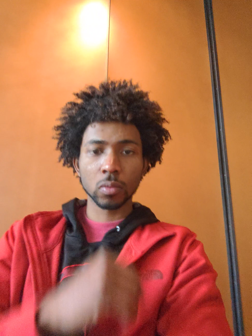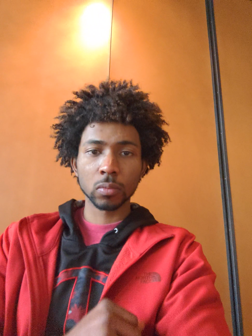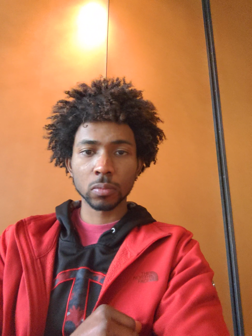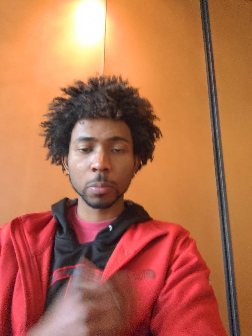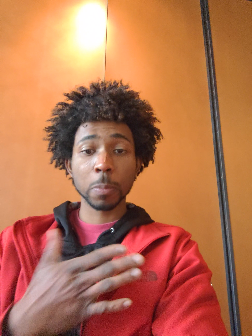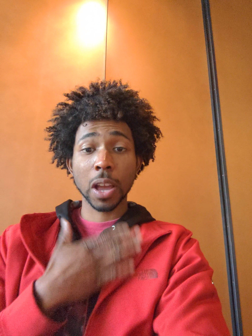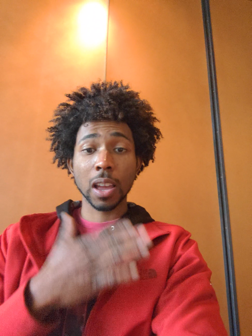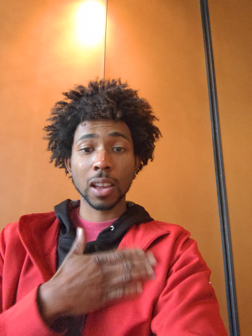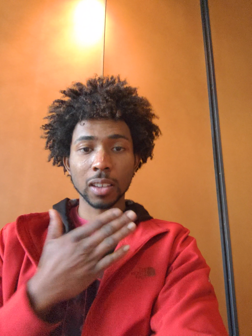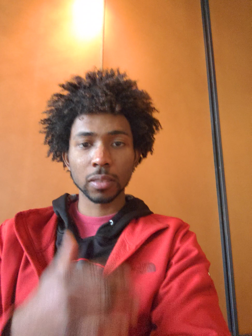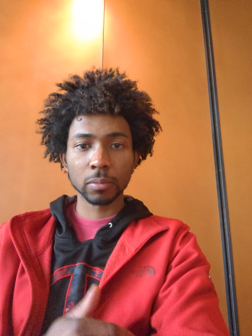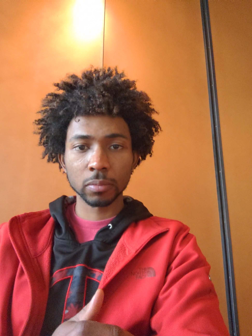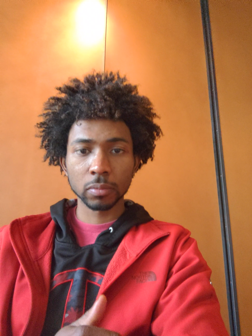happy